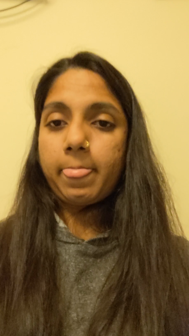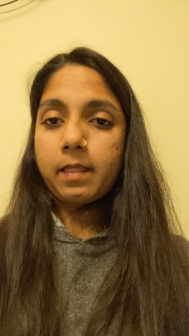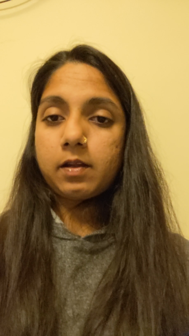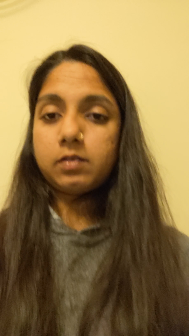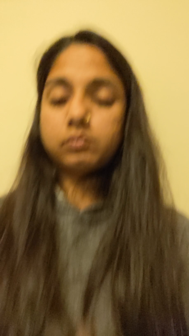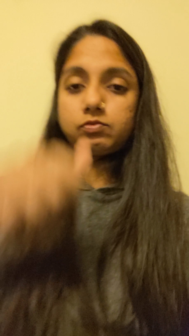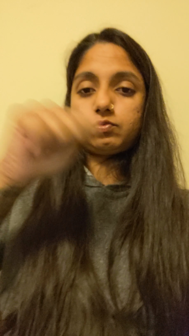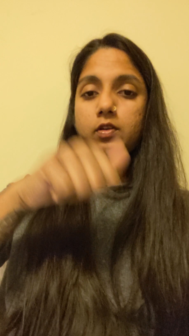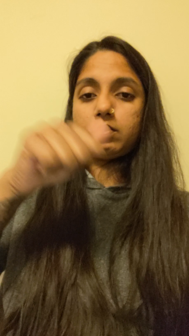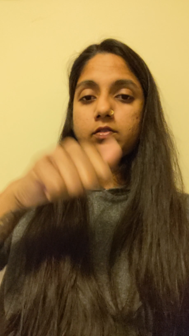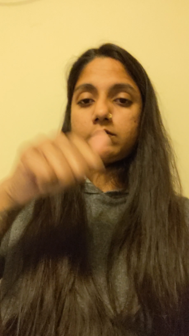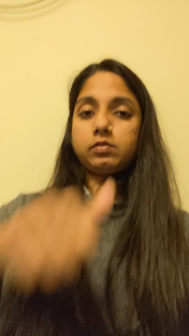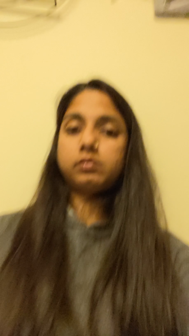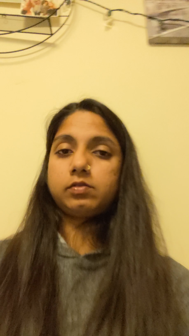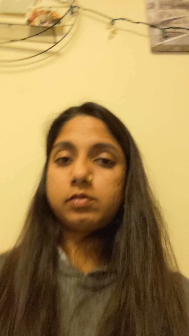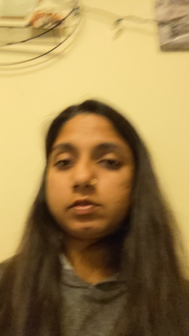rock